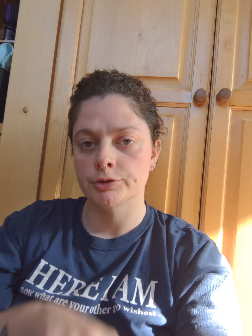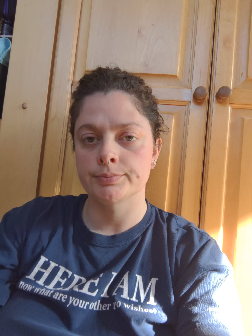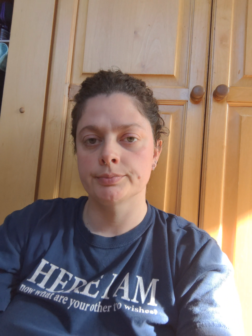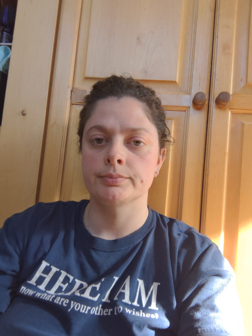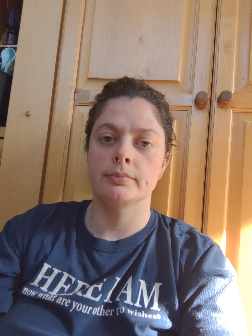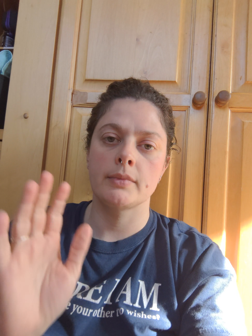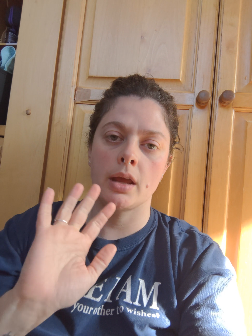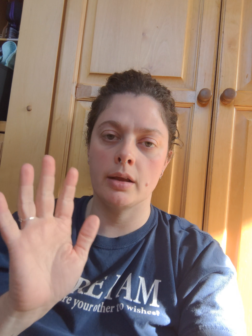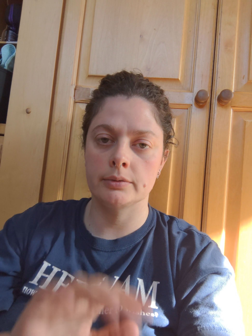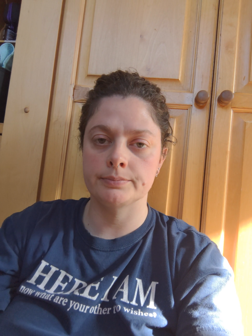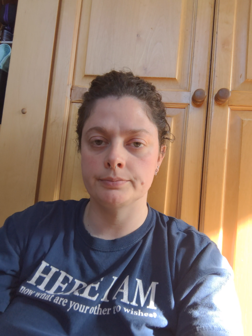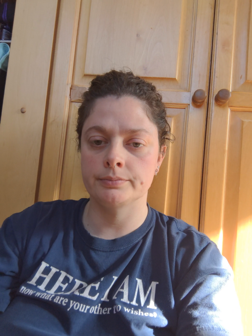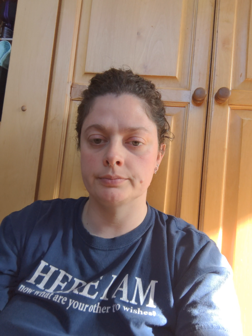bye